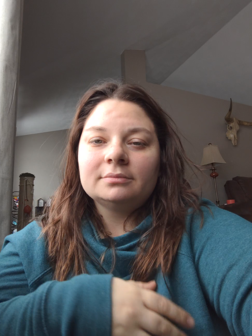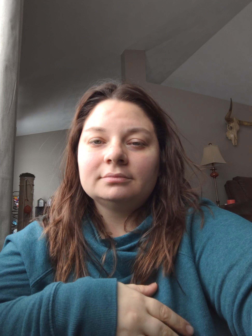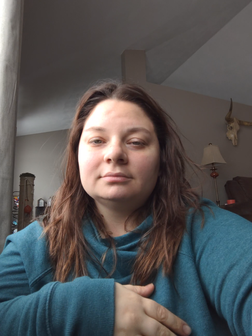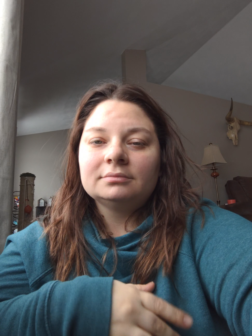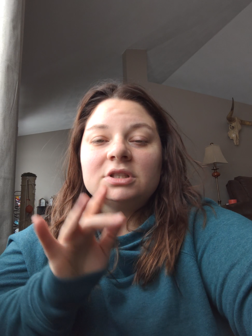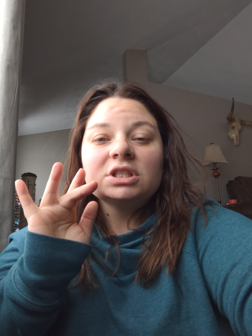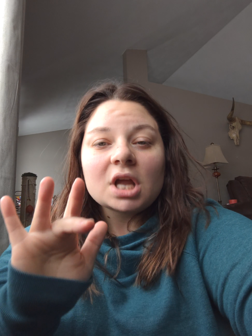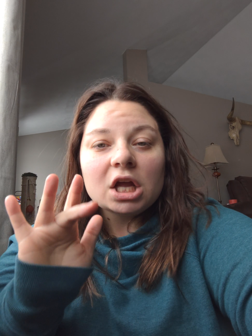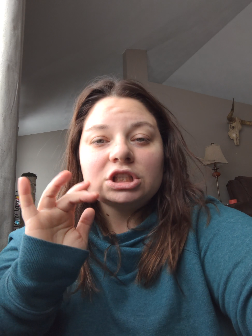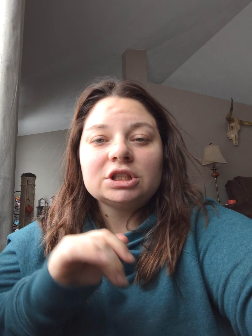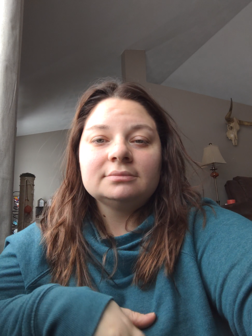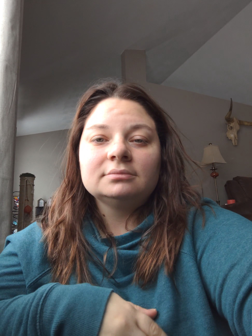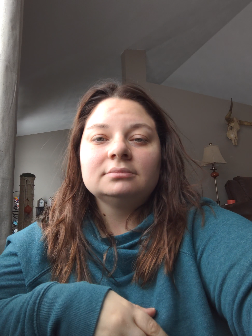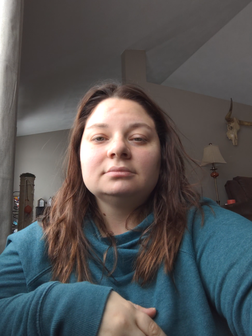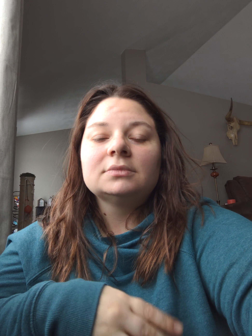touch